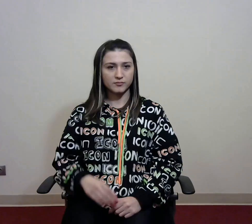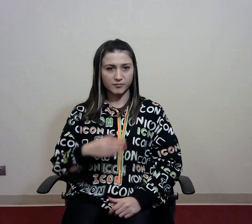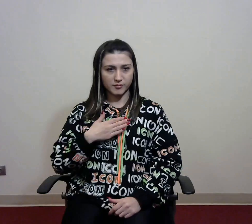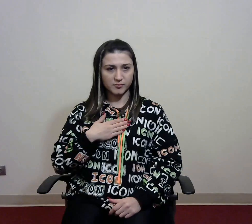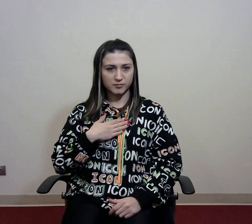mən